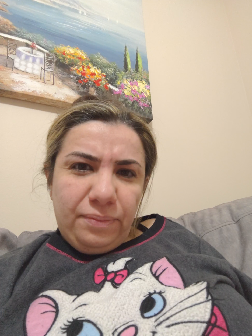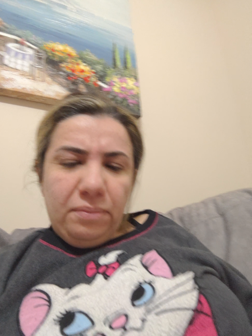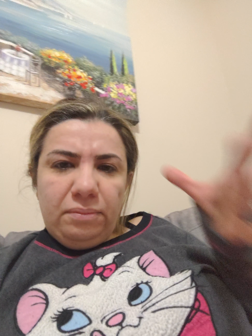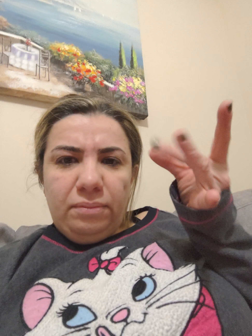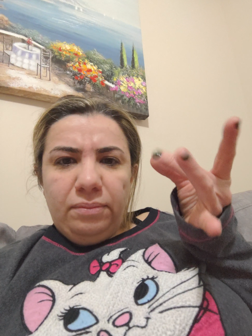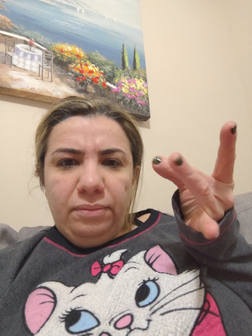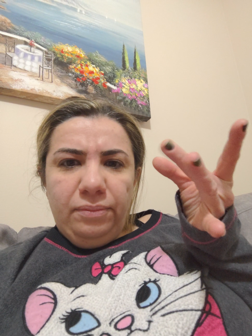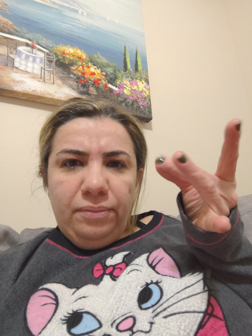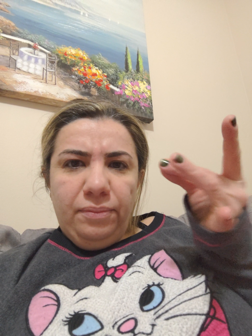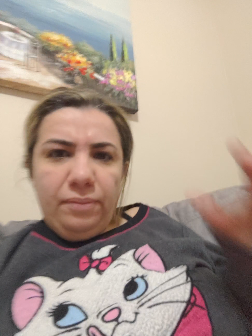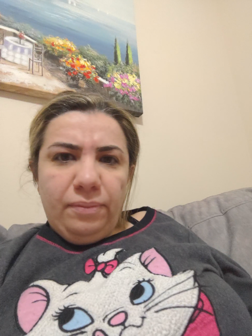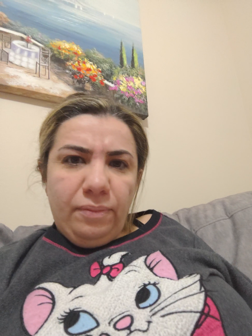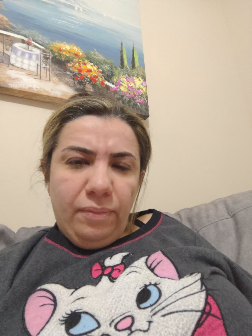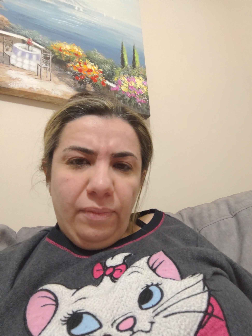sticky